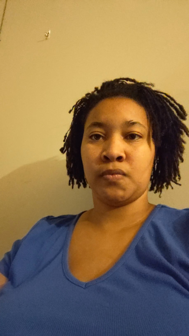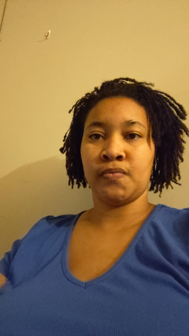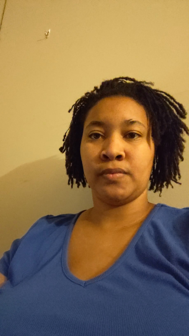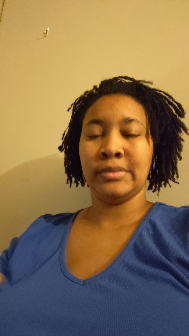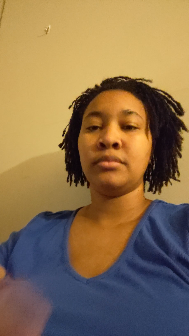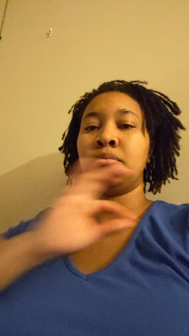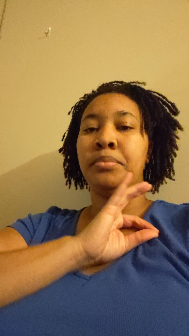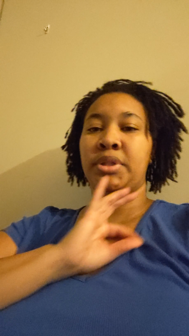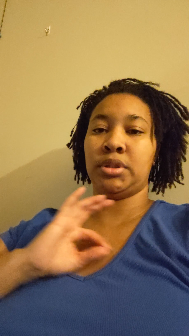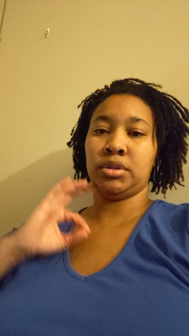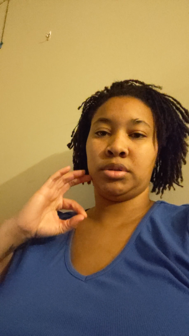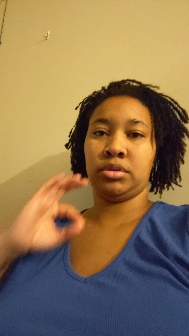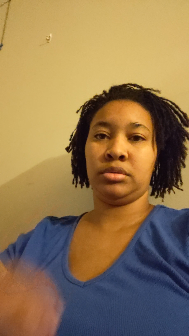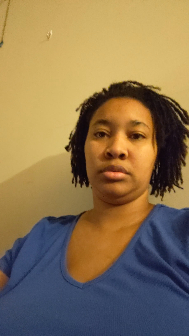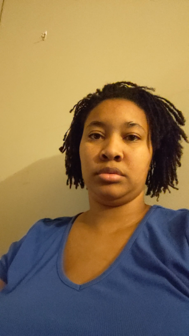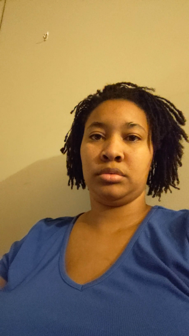beads